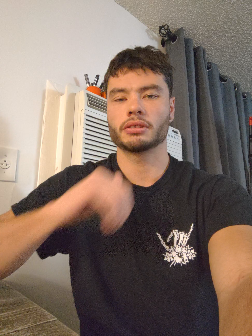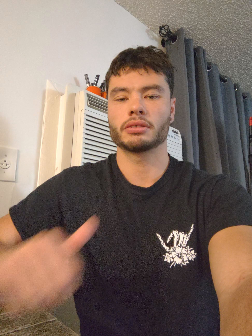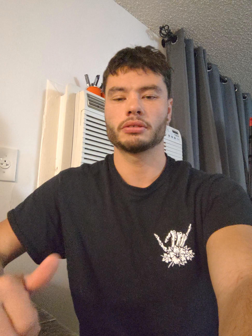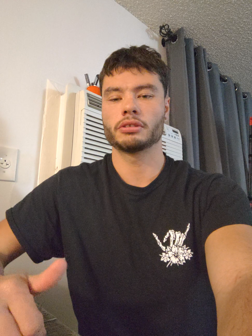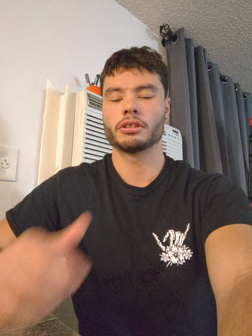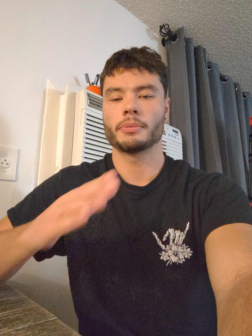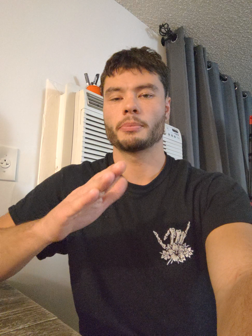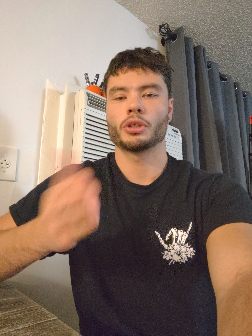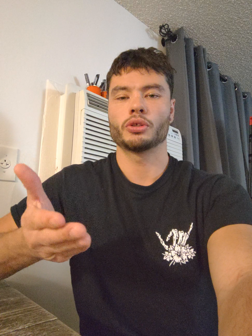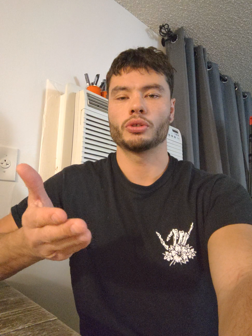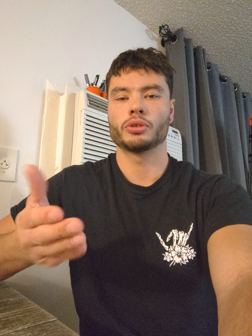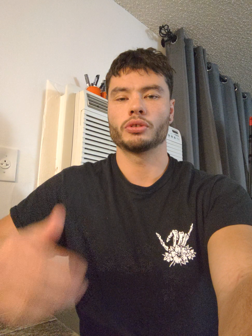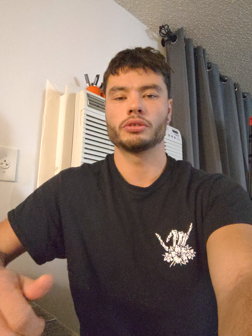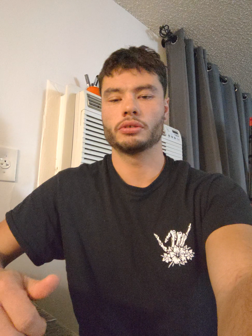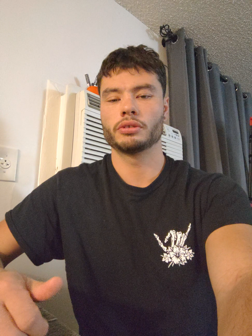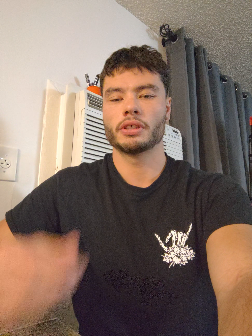book